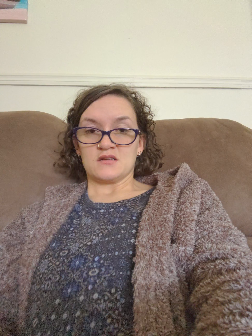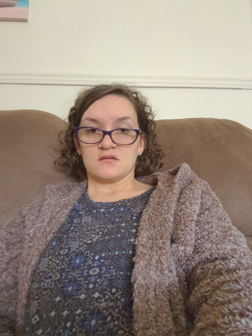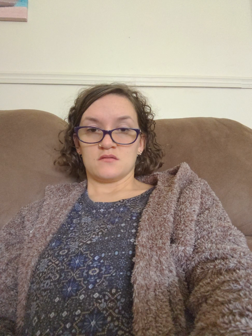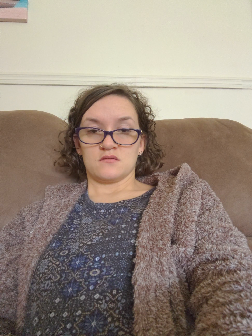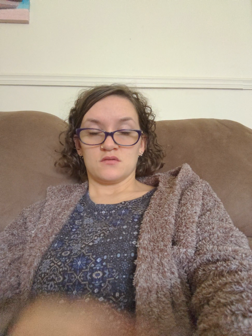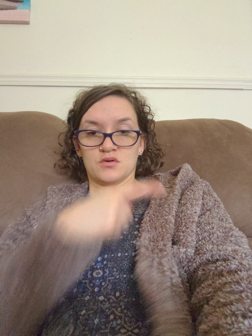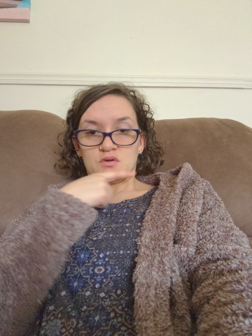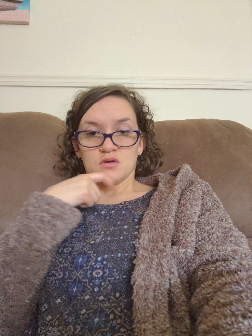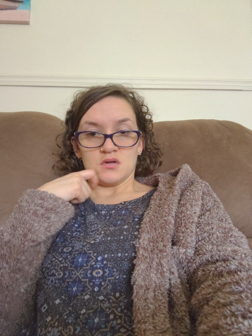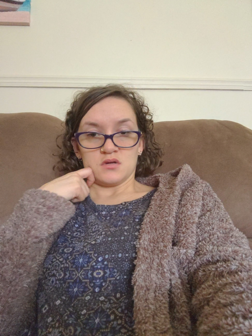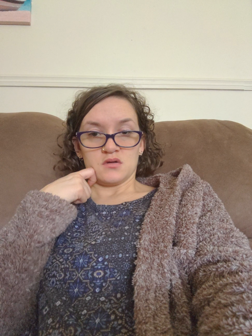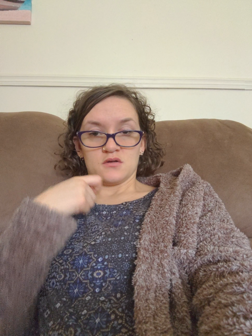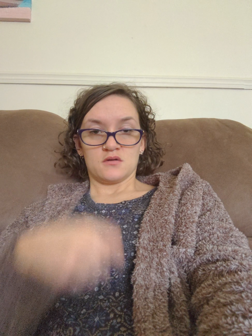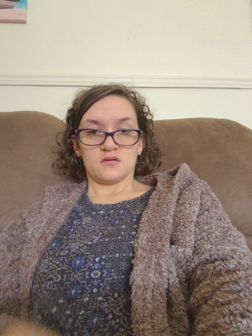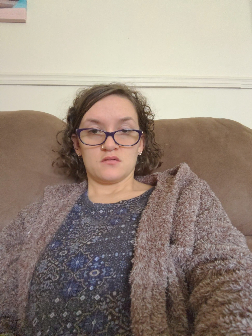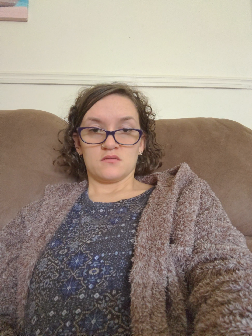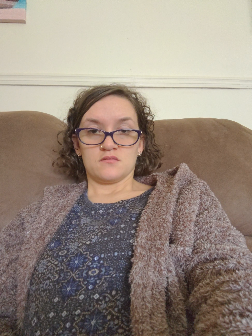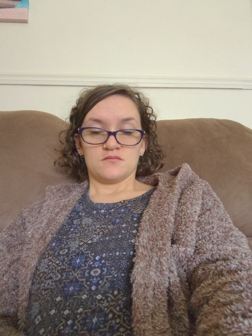dry